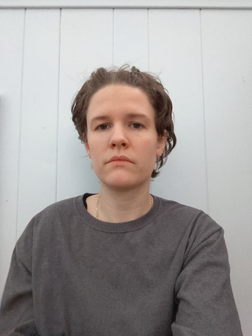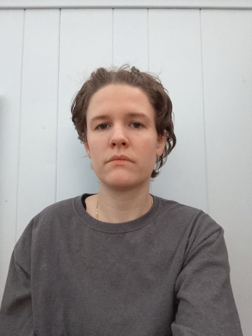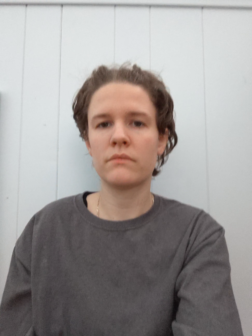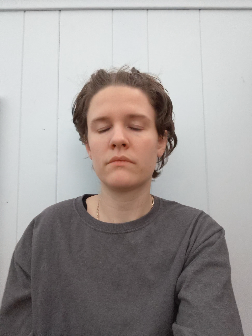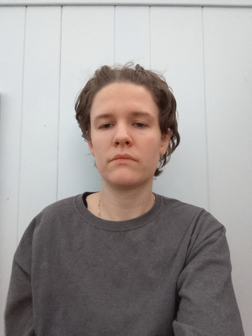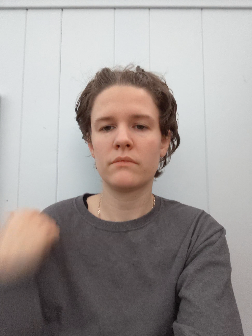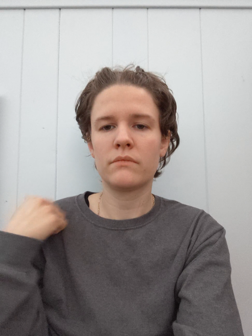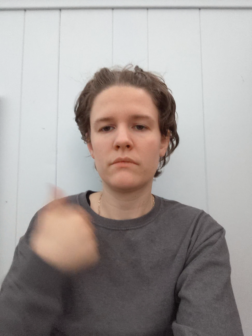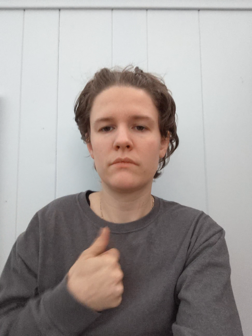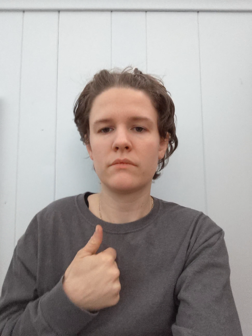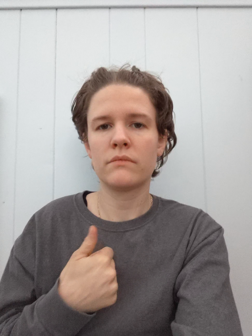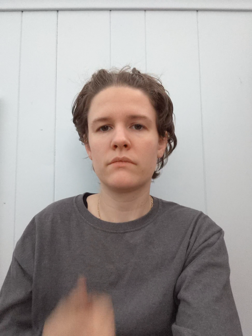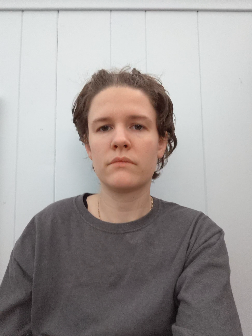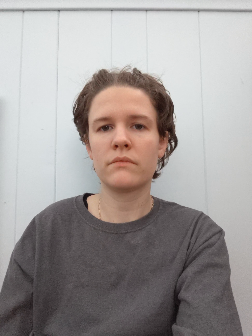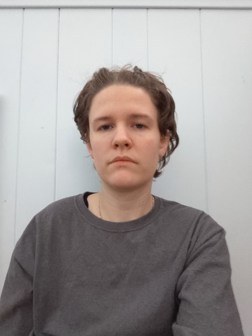jacket